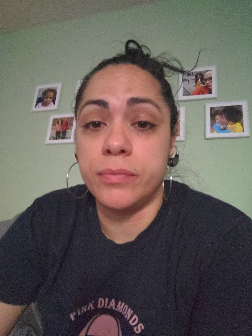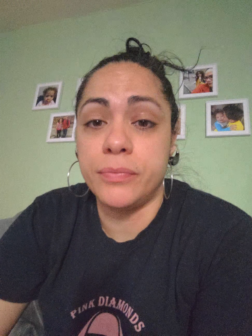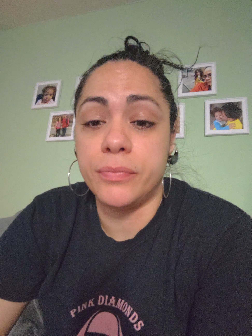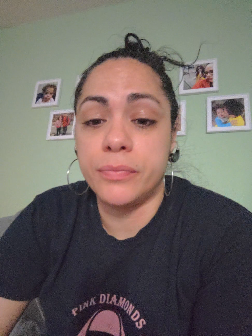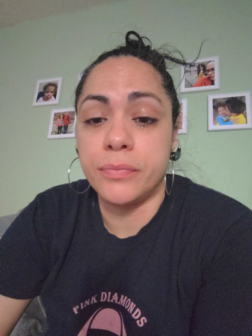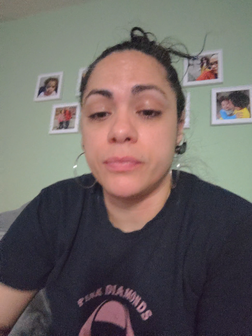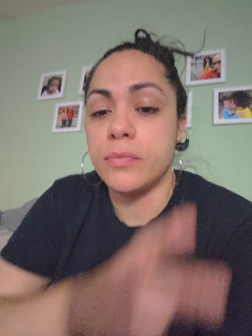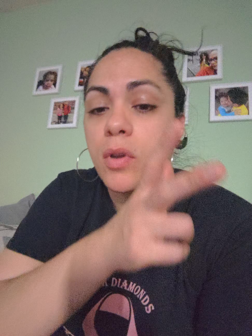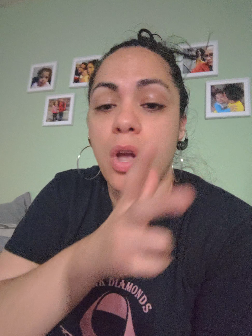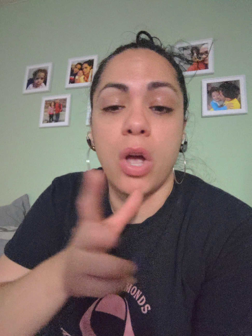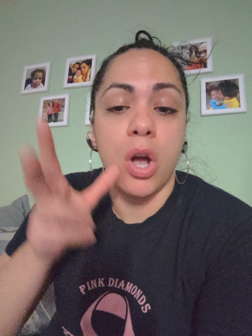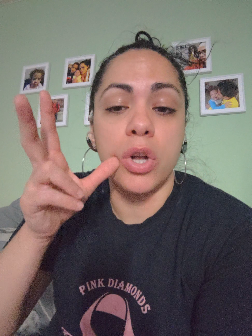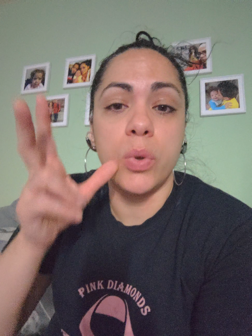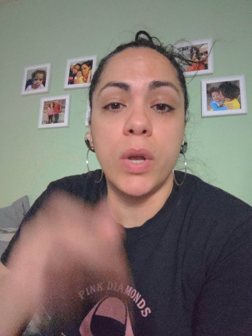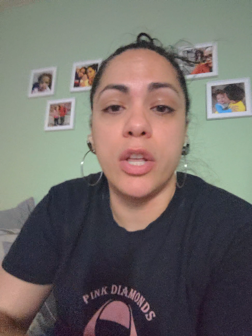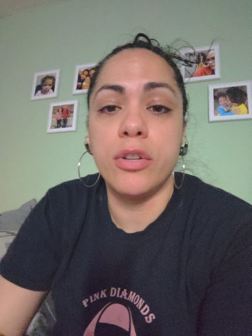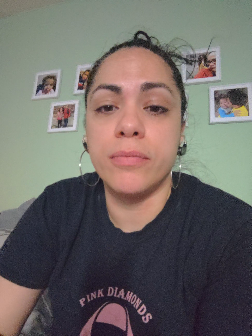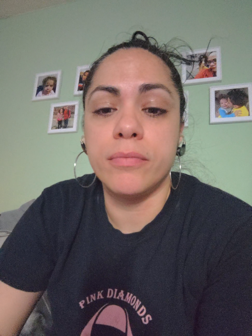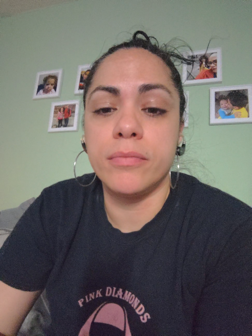underwear